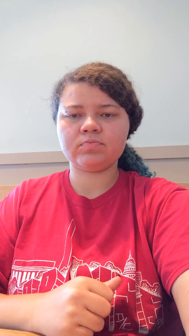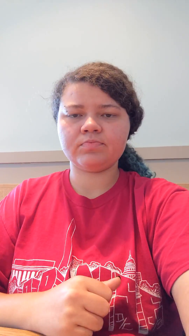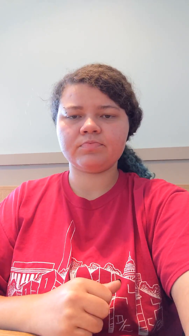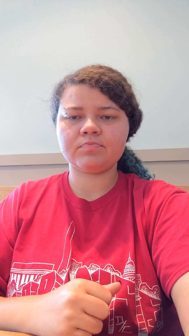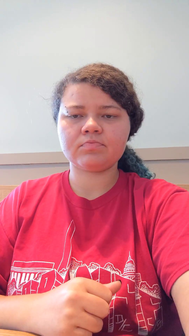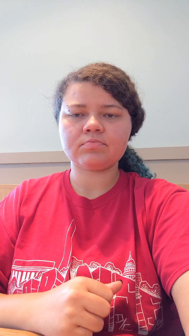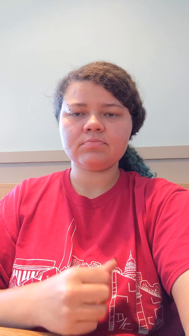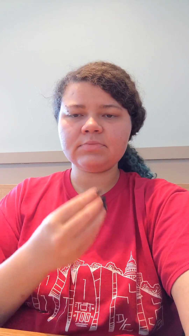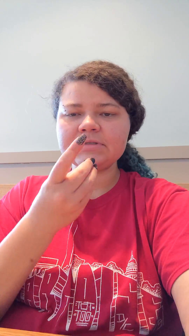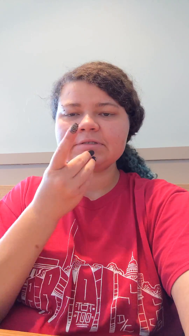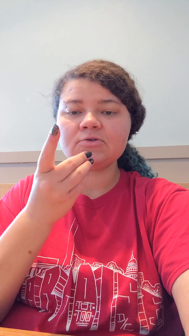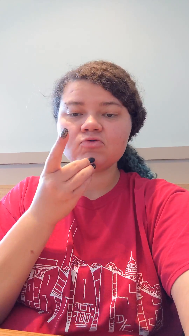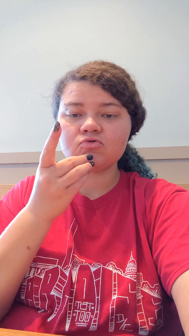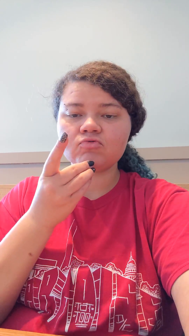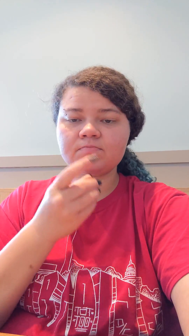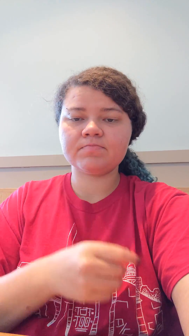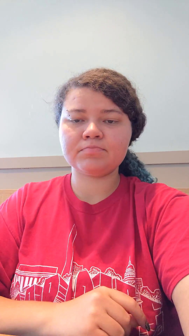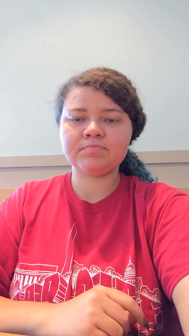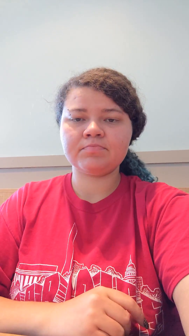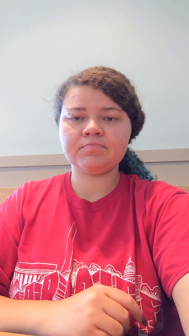dinner